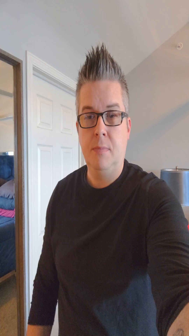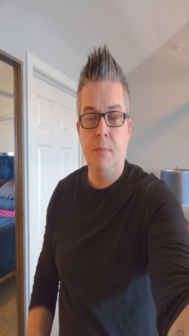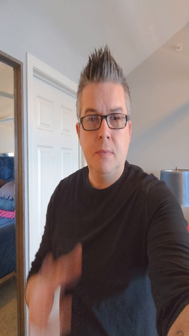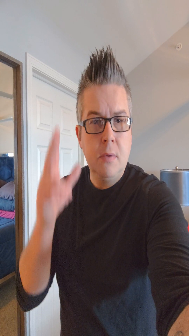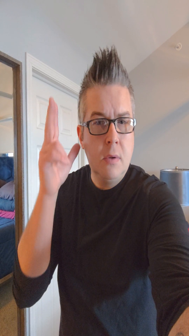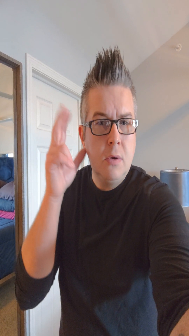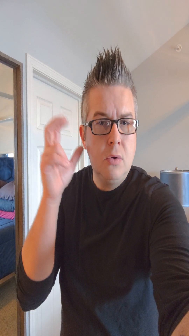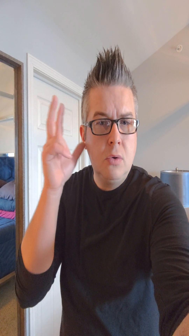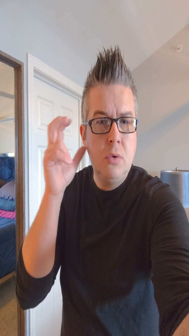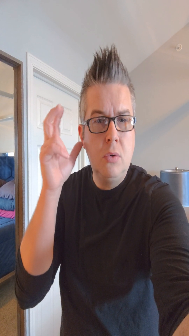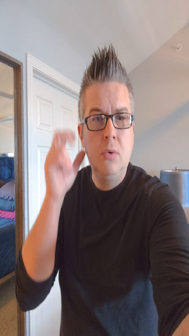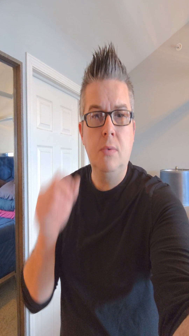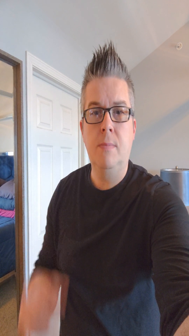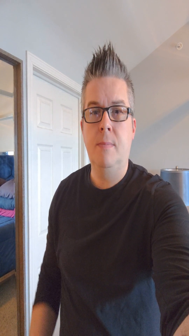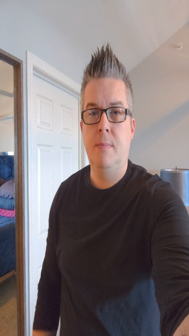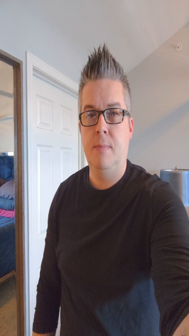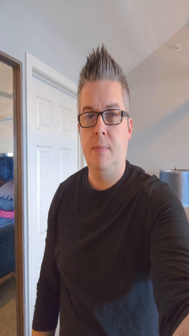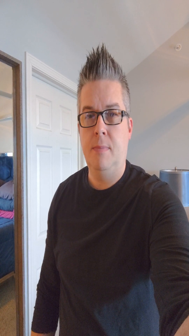hear